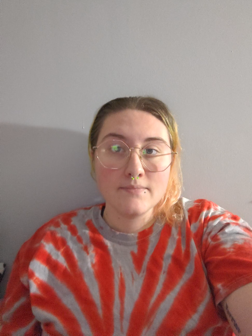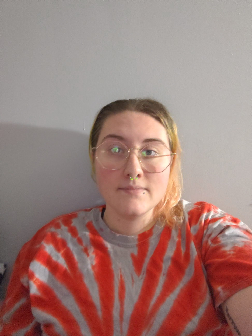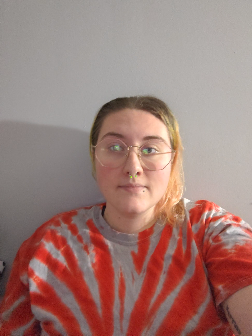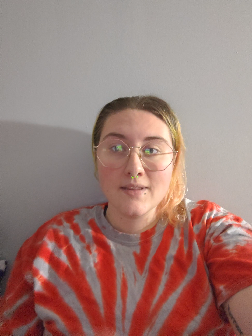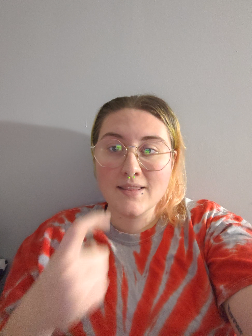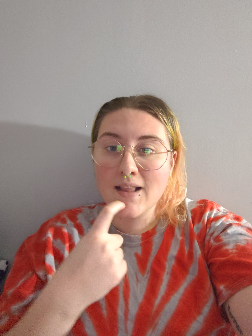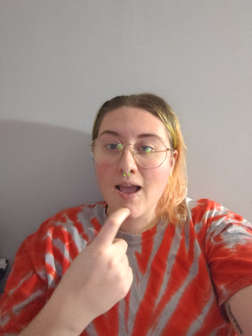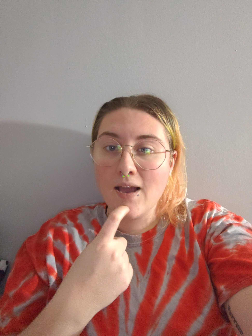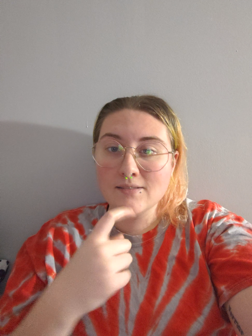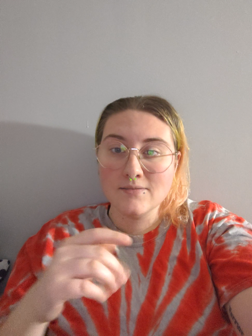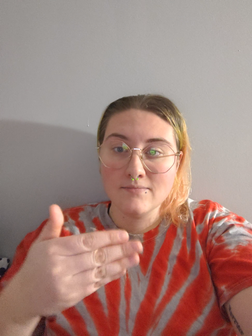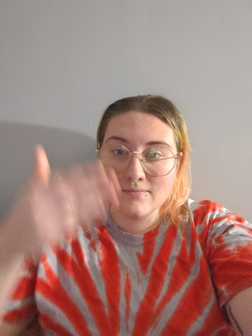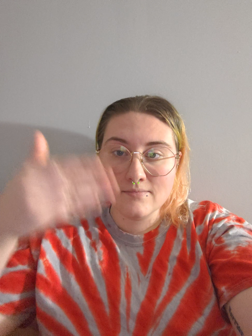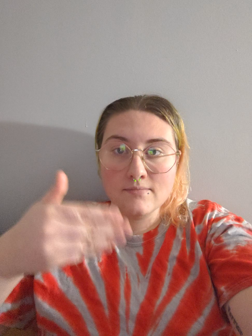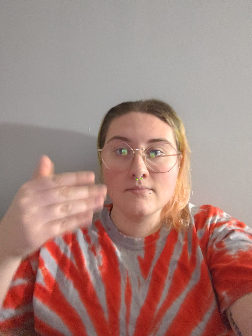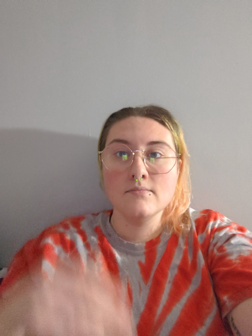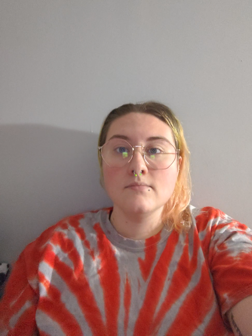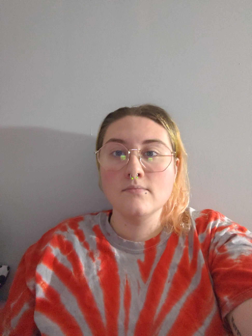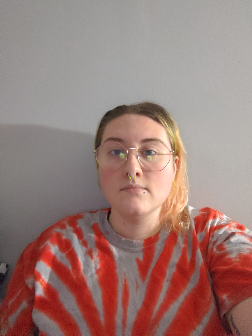window